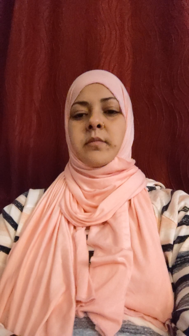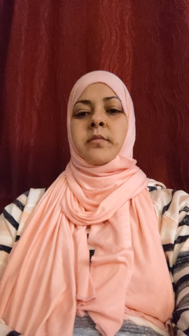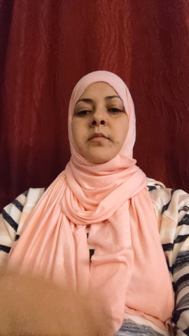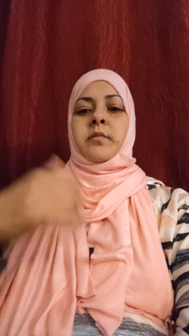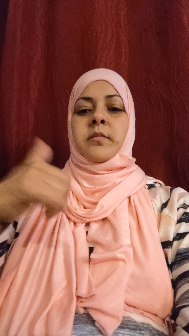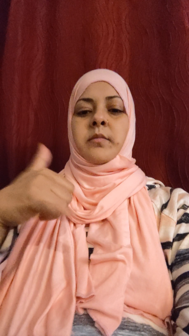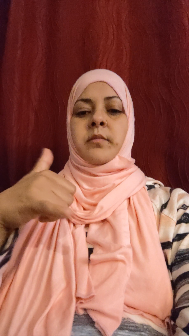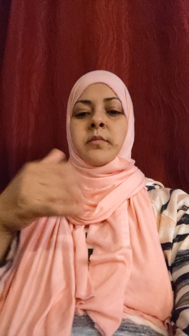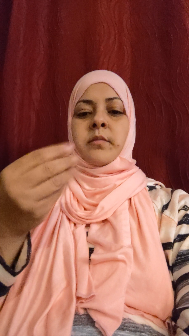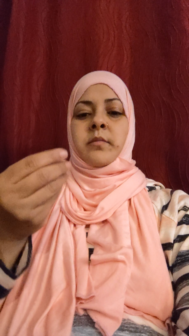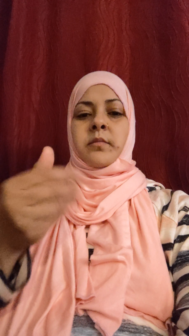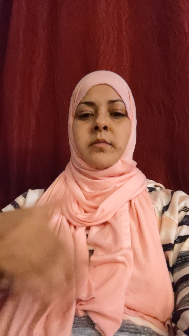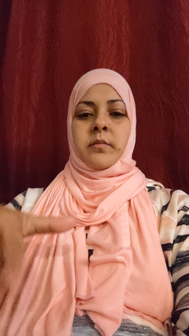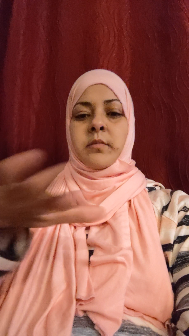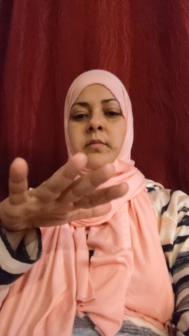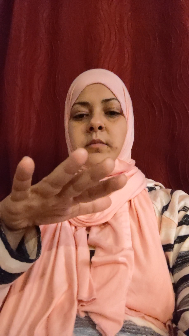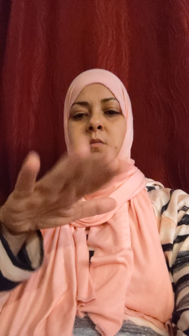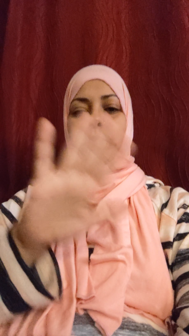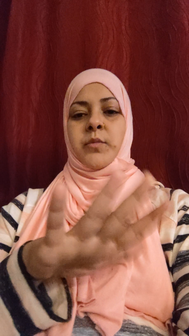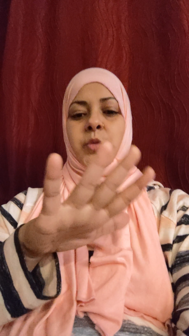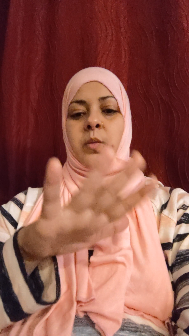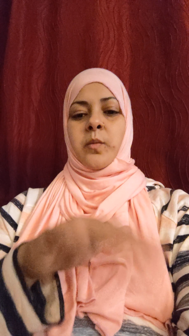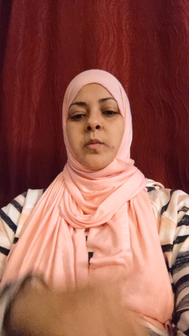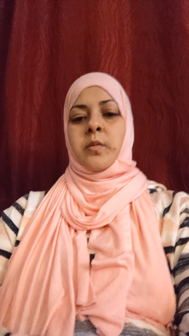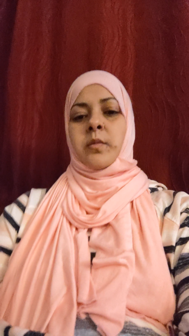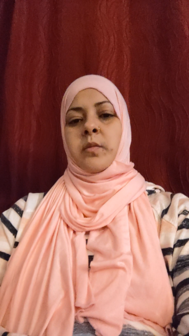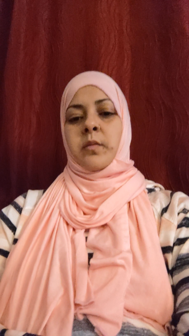playground